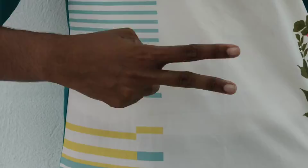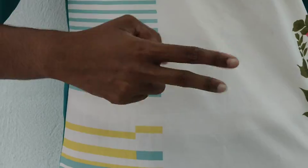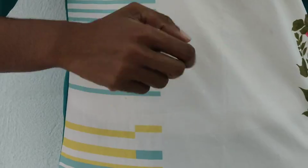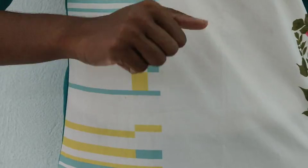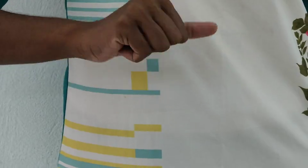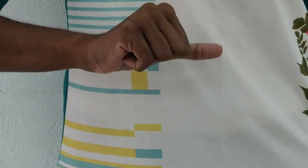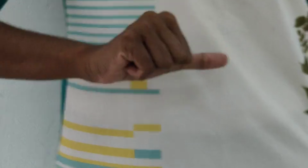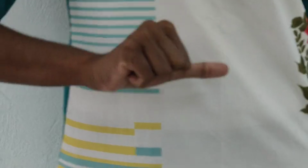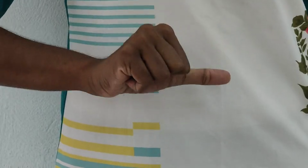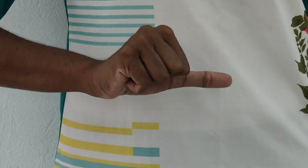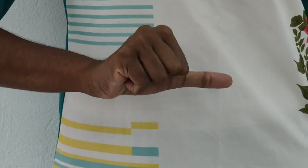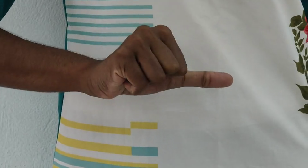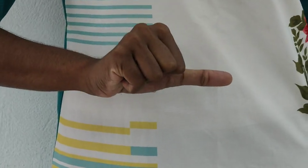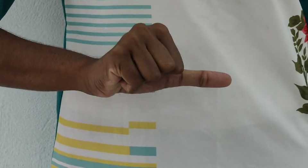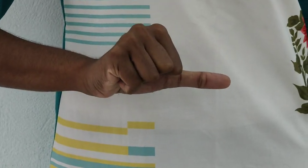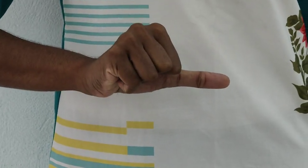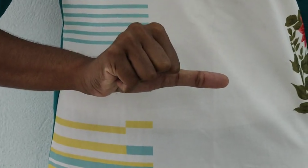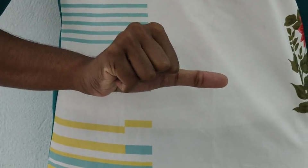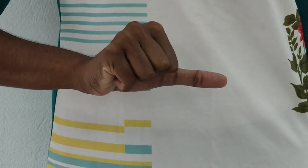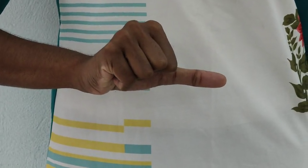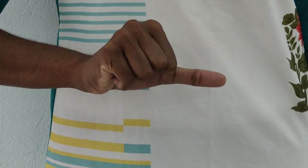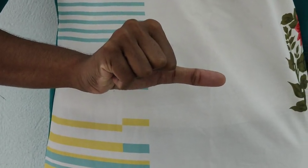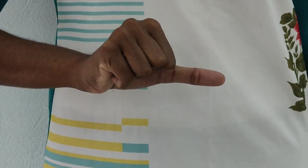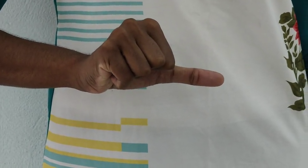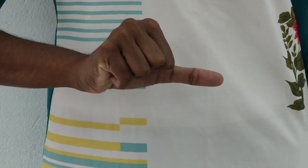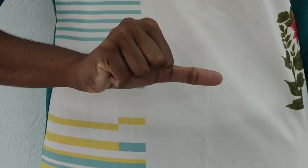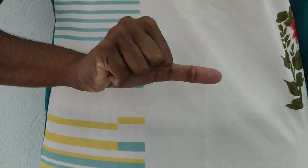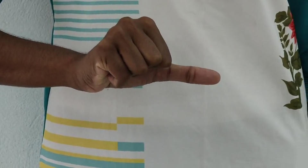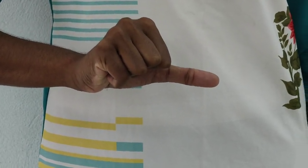ഐ